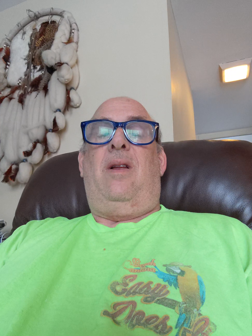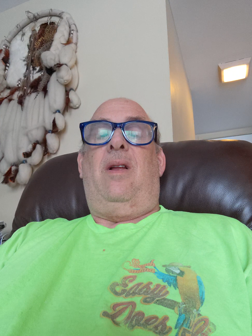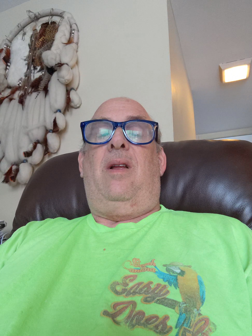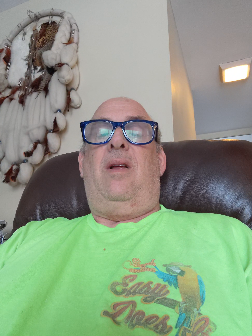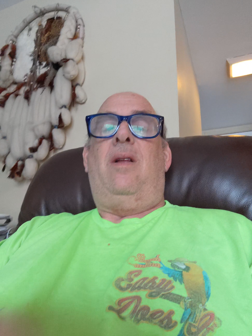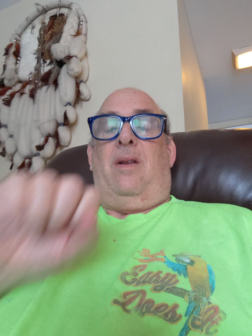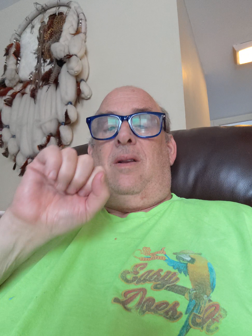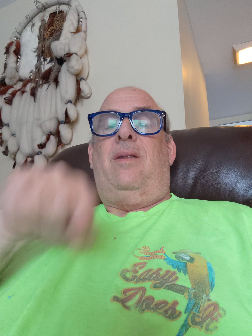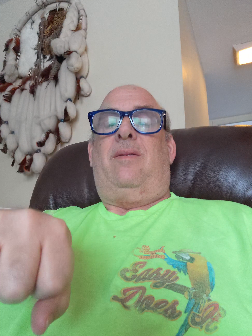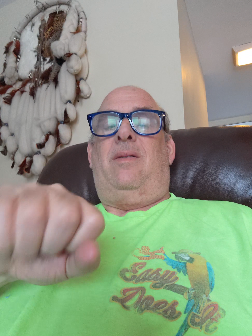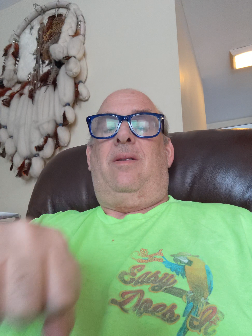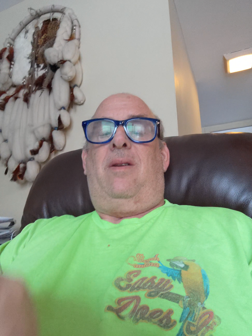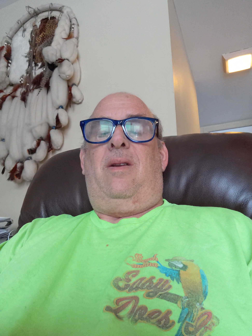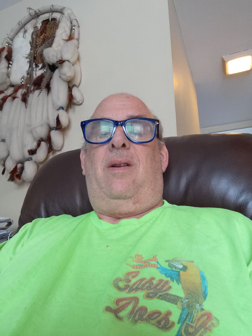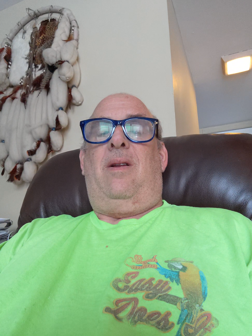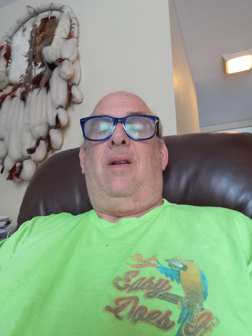can